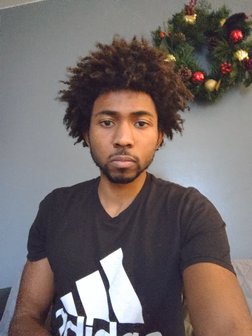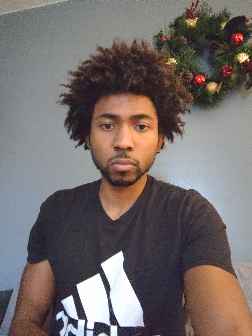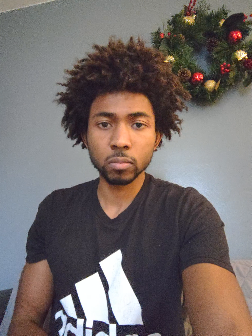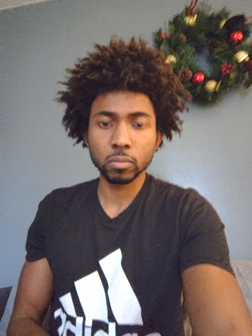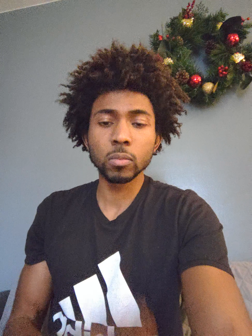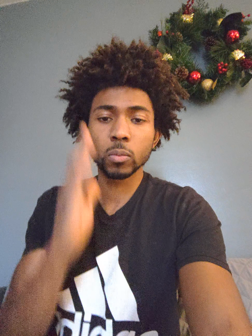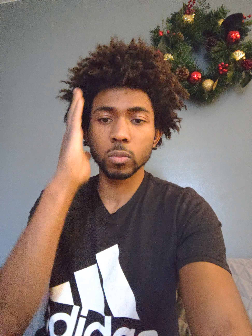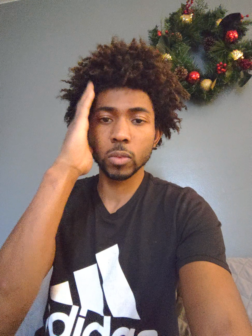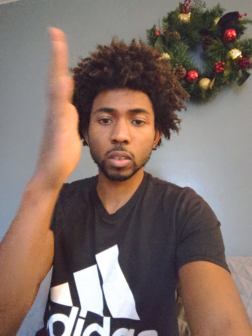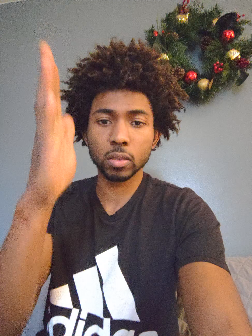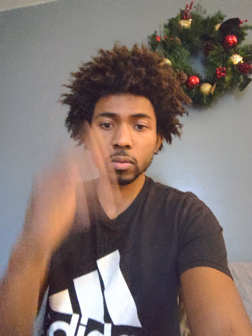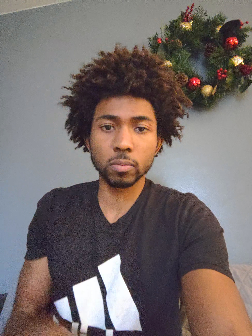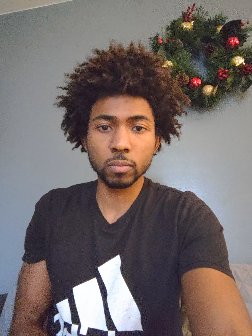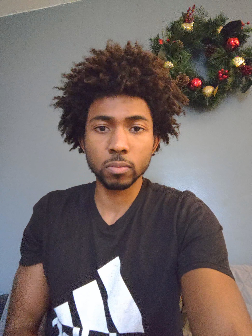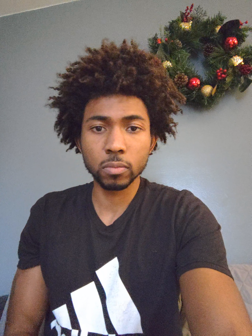will